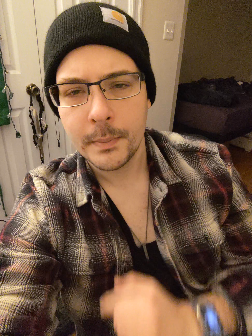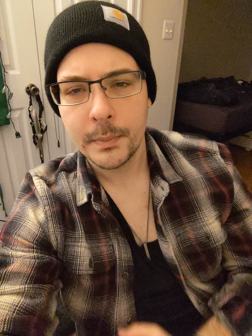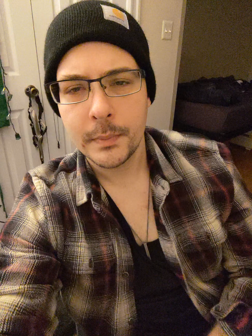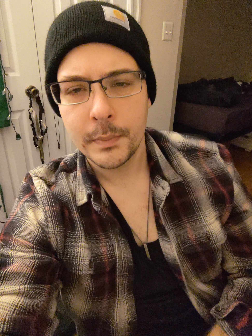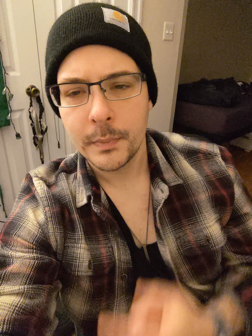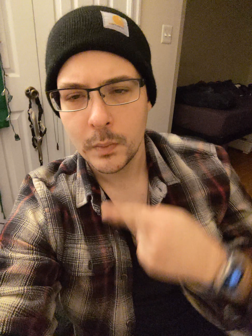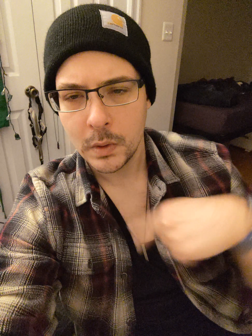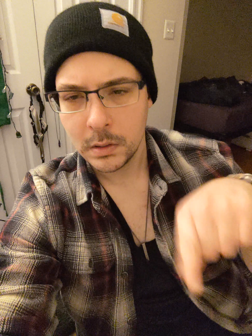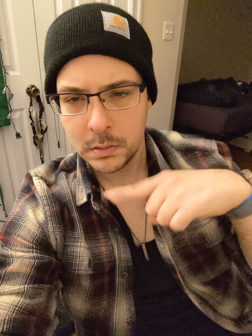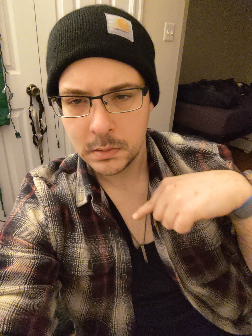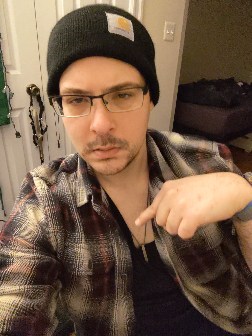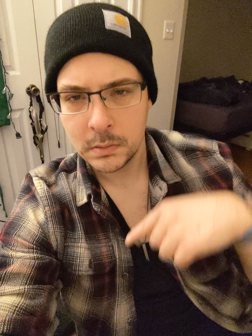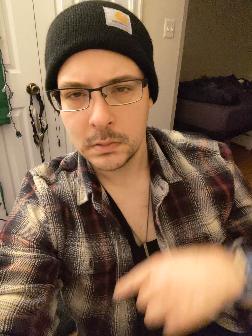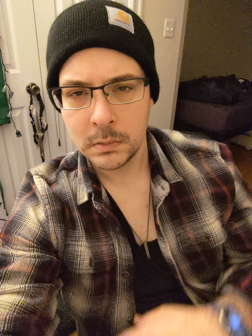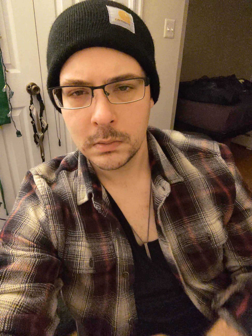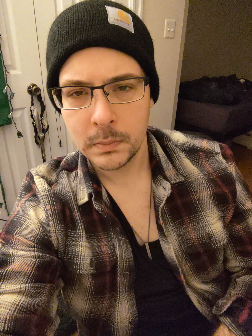we